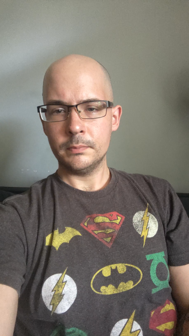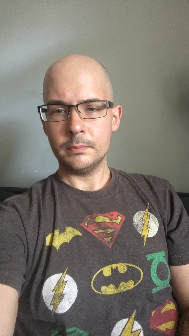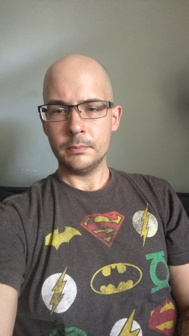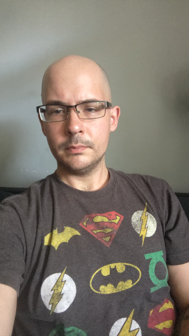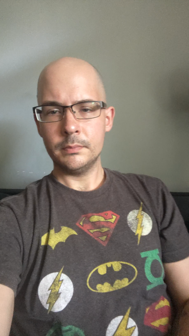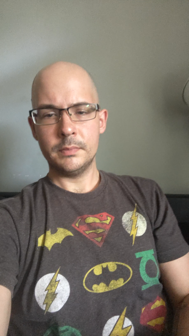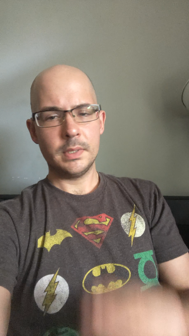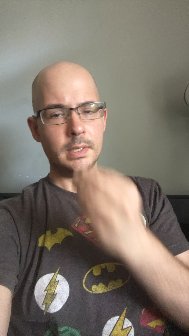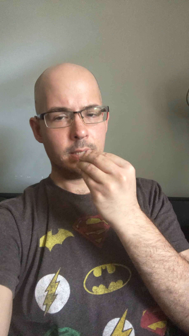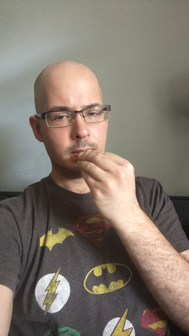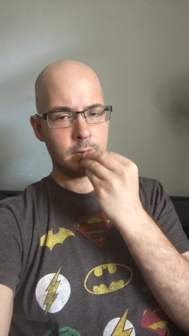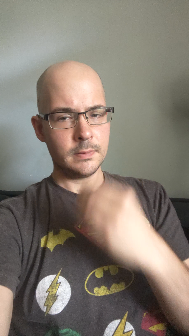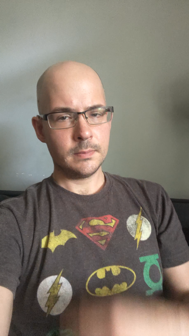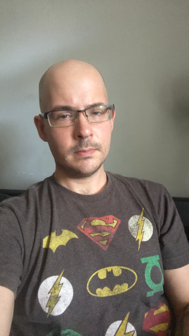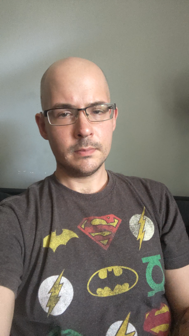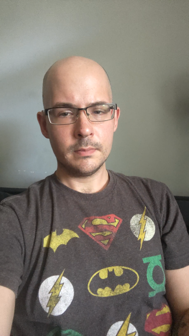eat